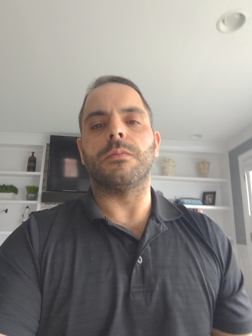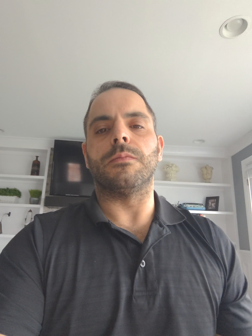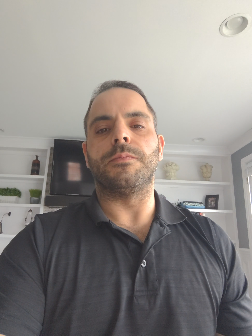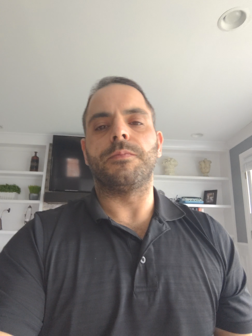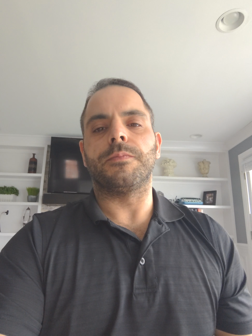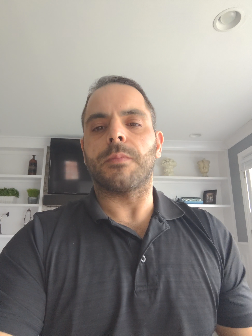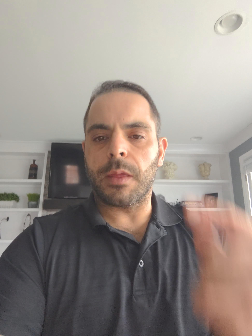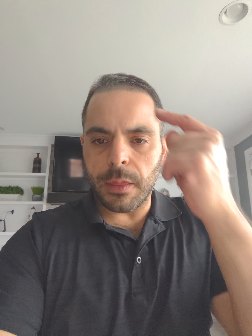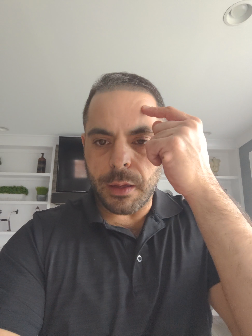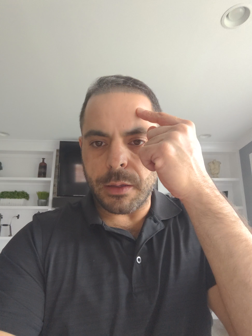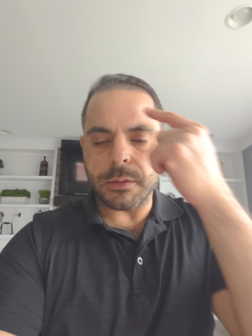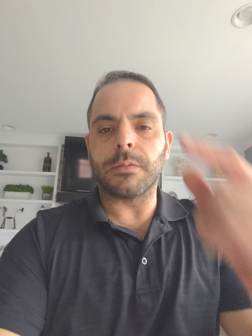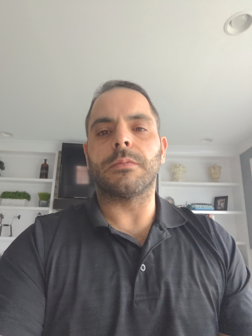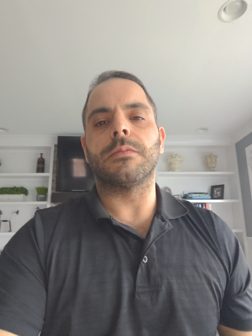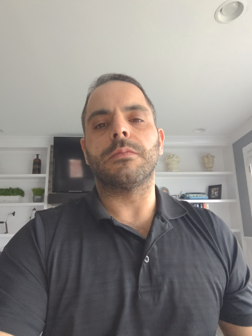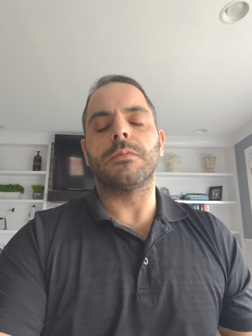think